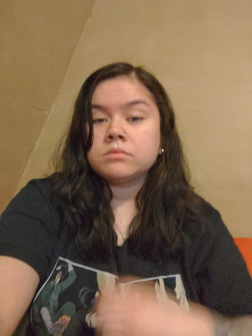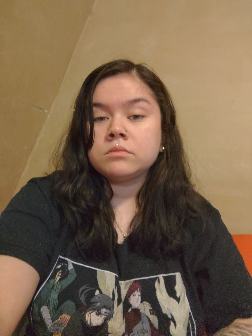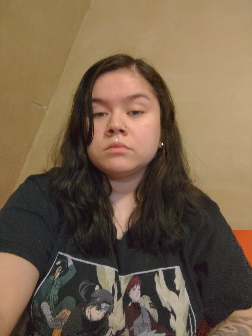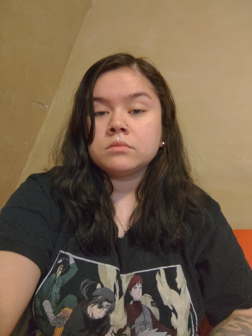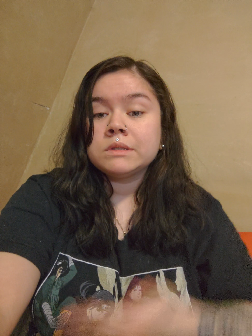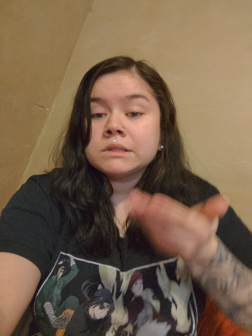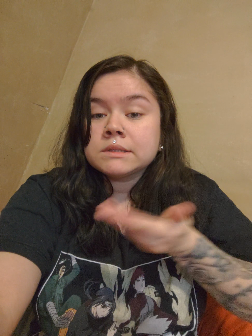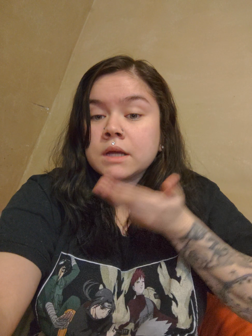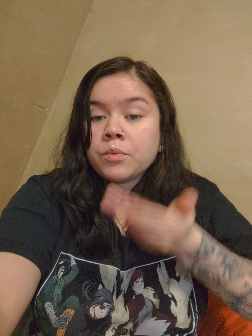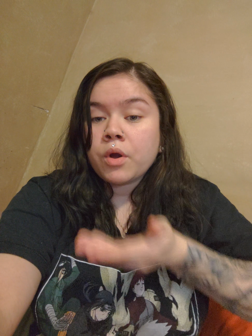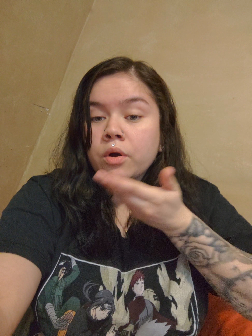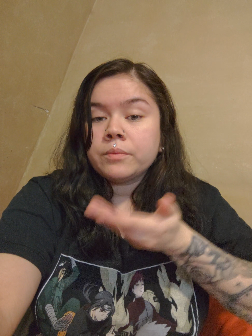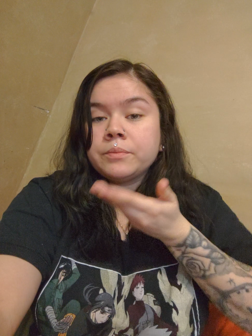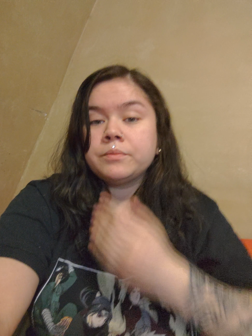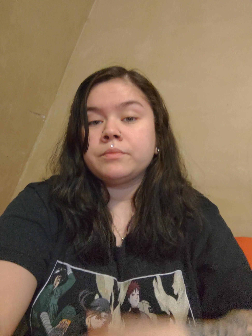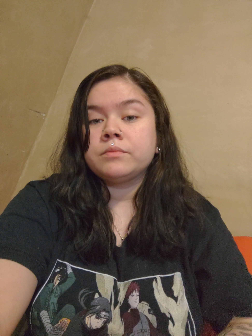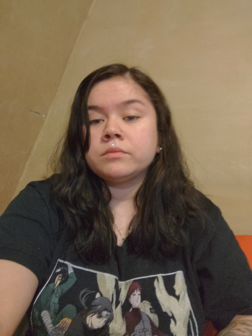cereal